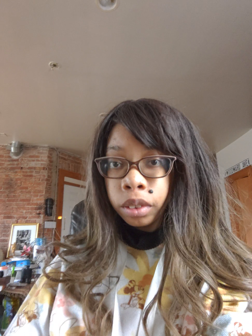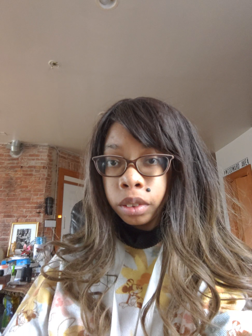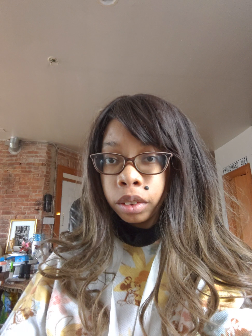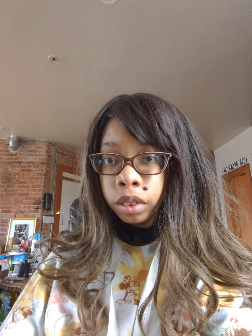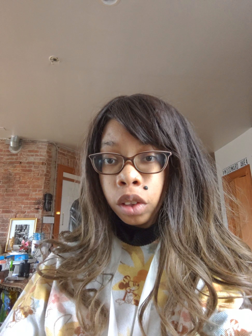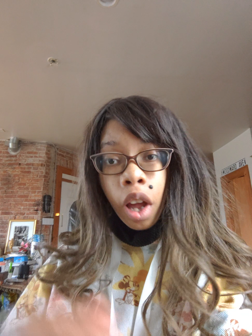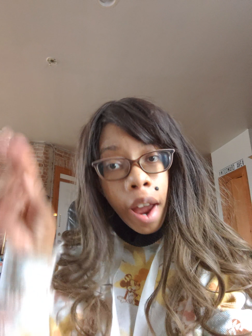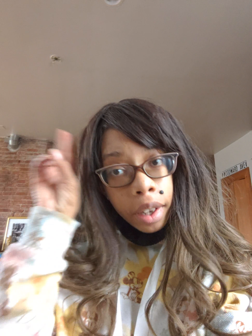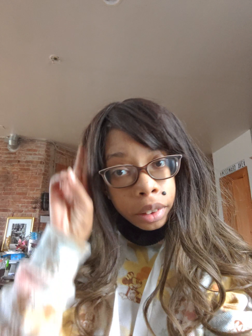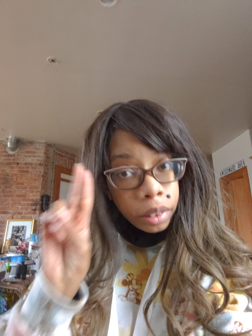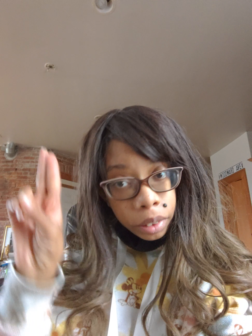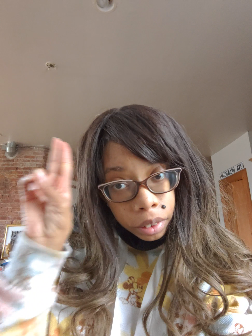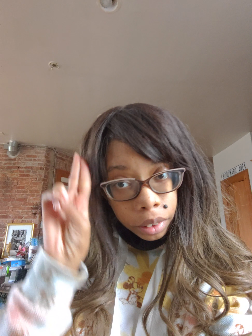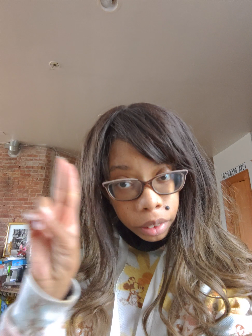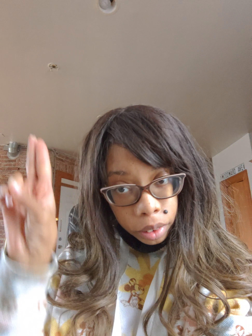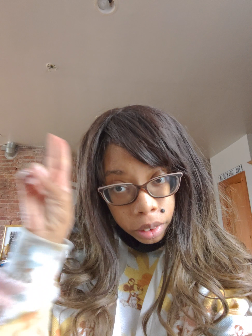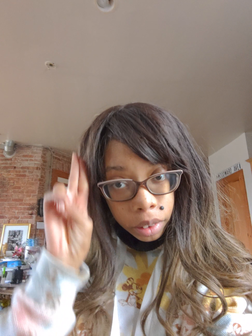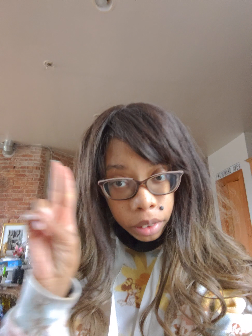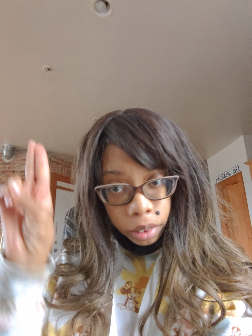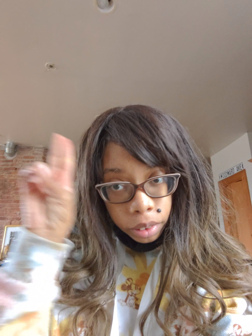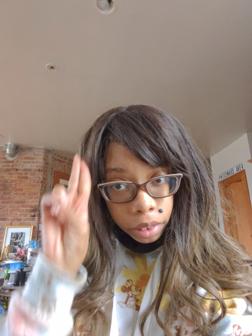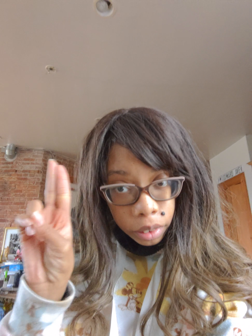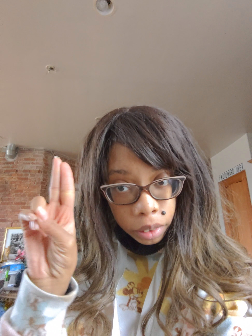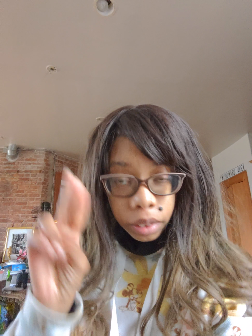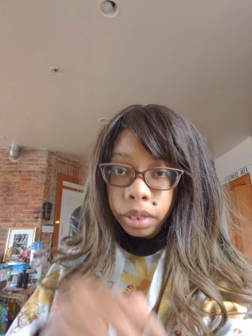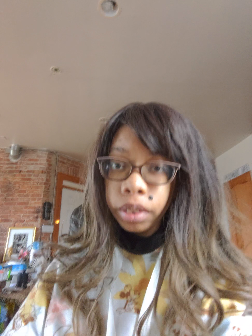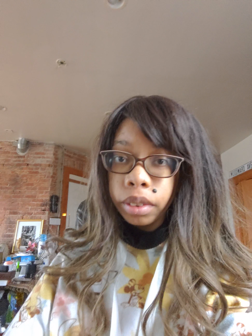uncle